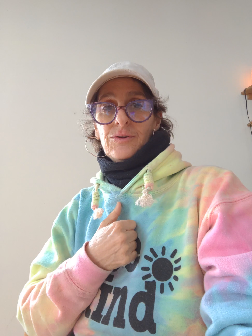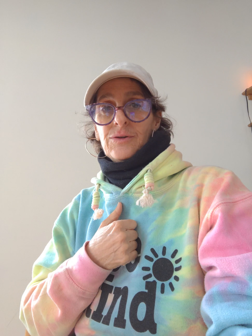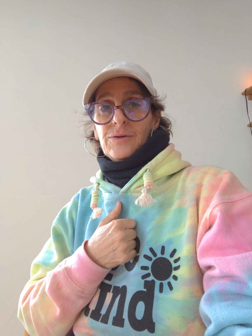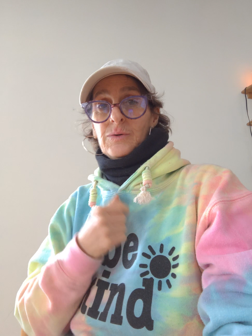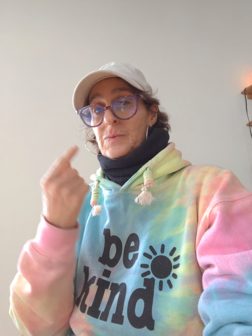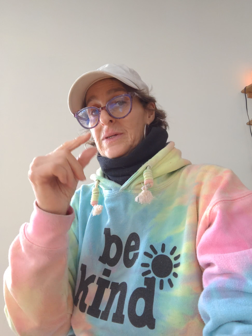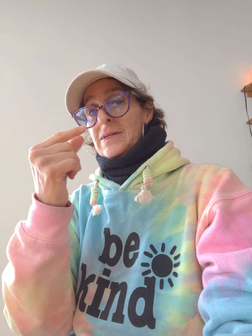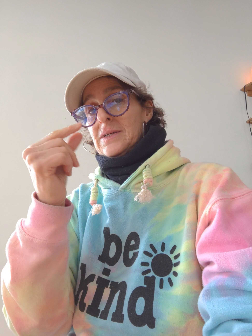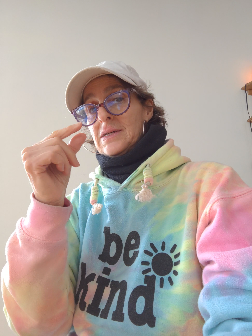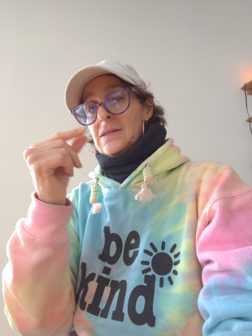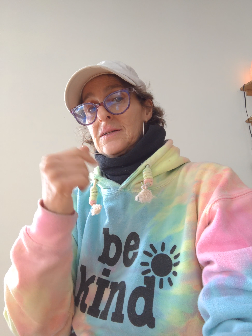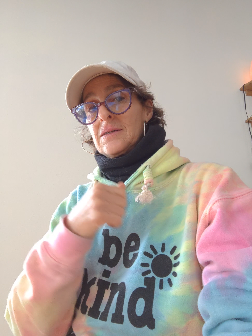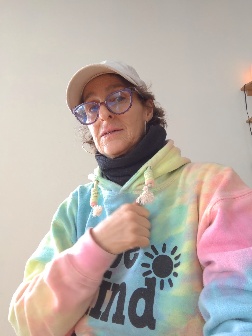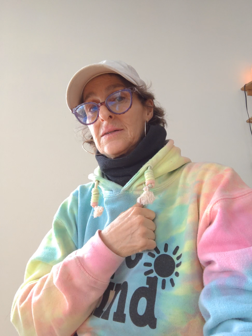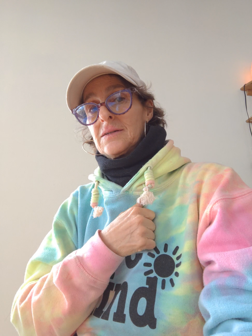green